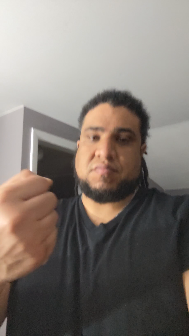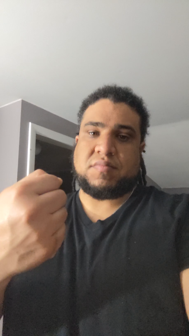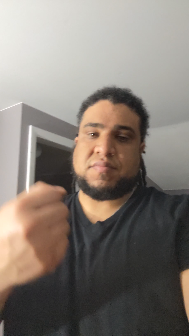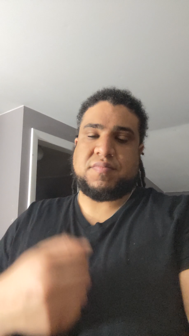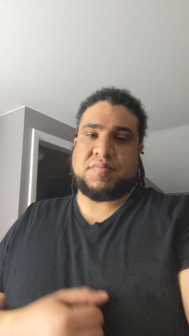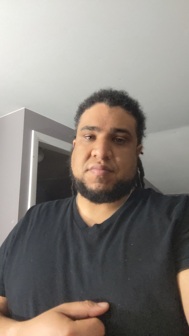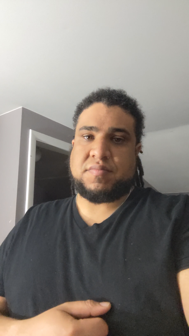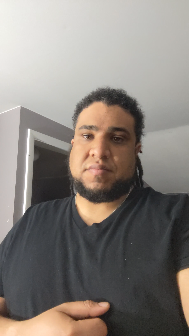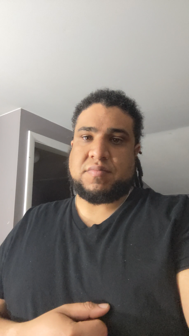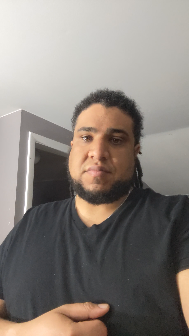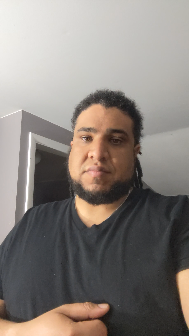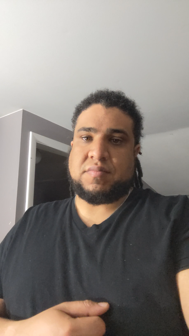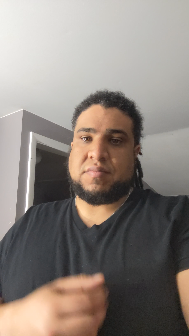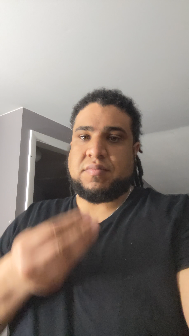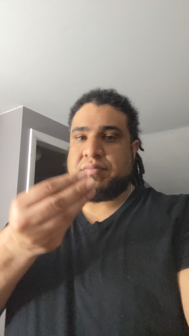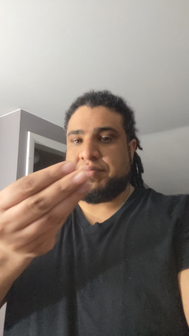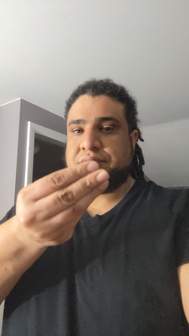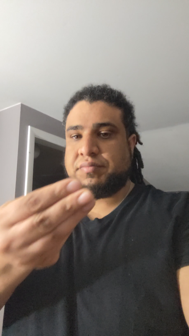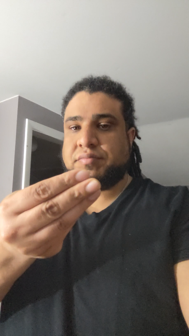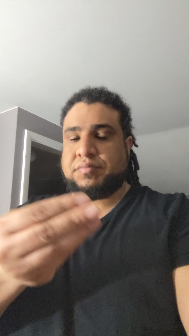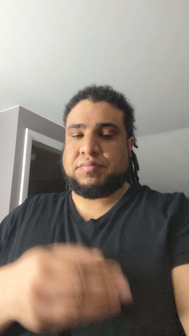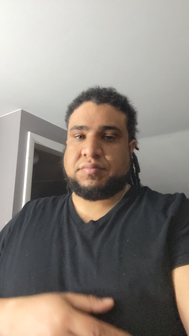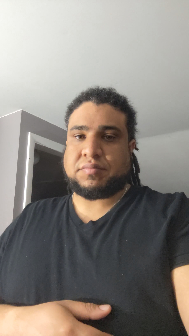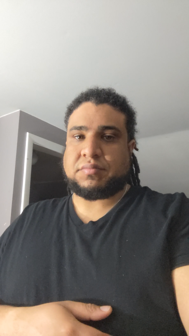feed